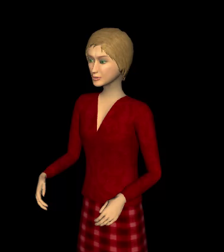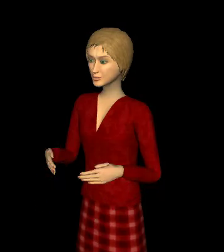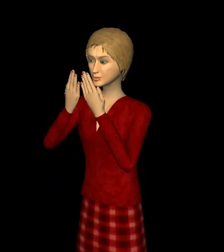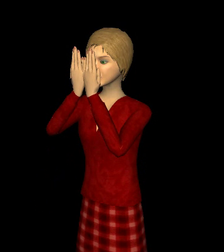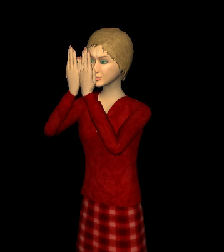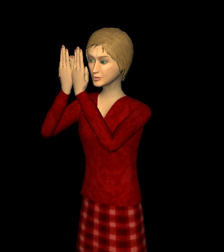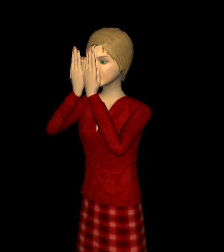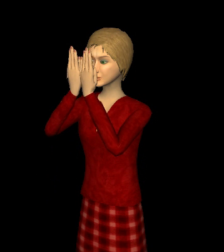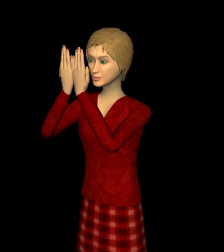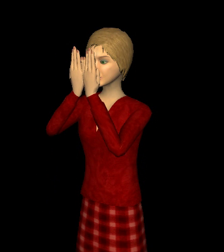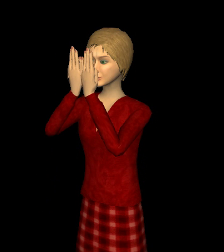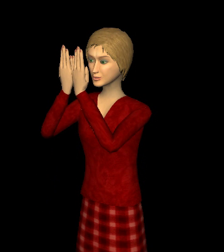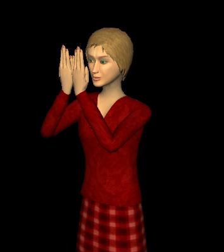يدرس